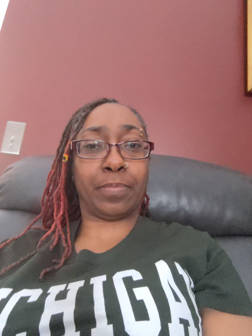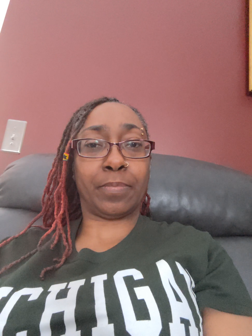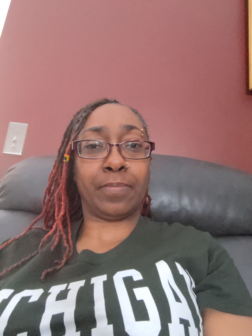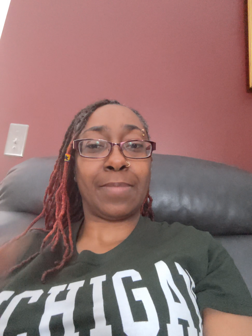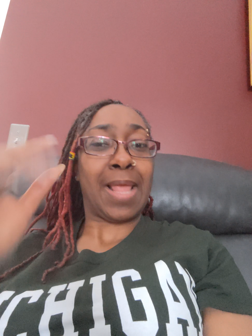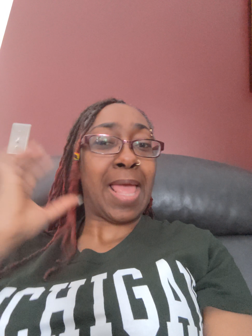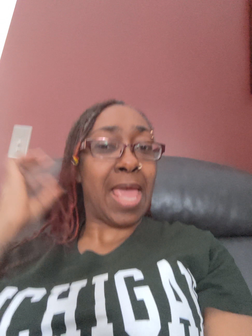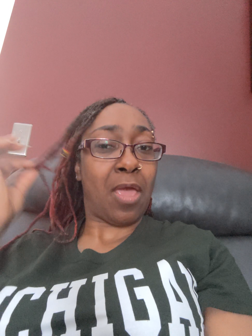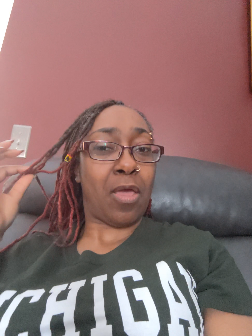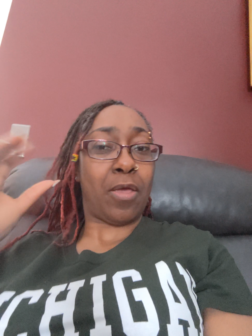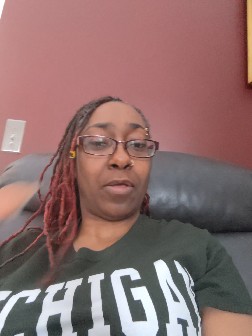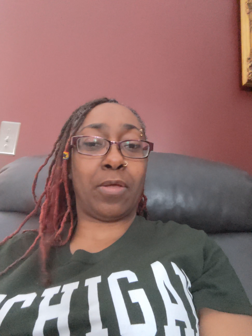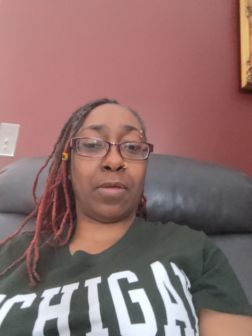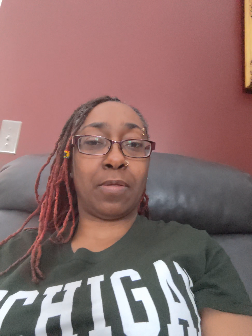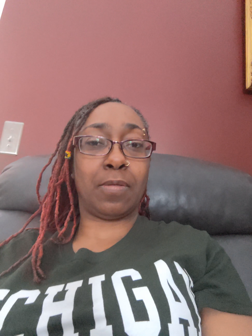hair